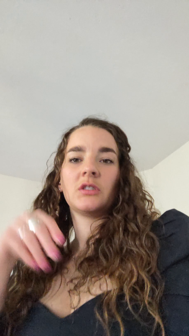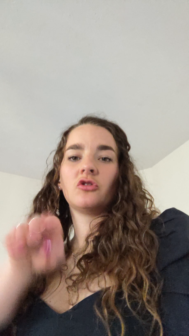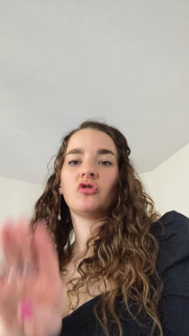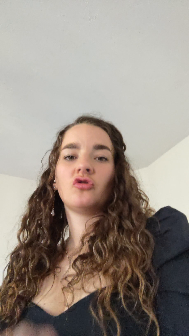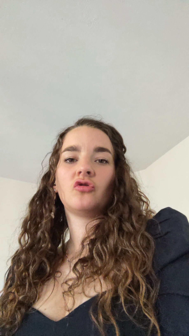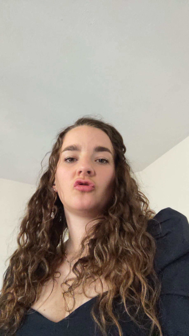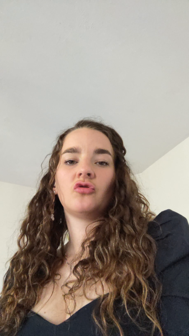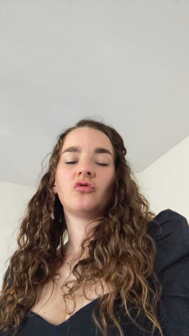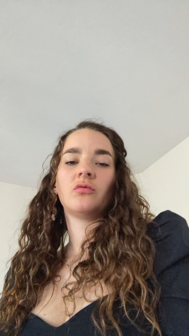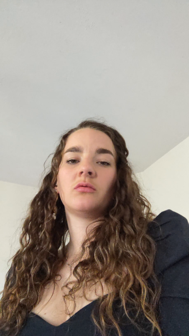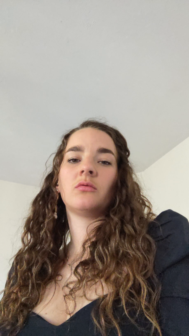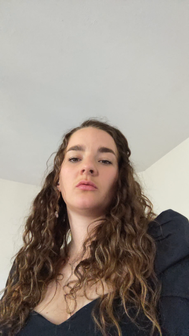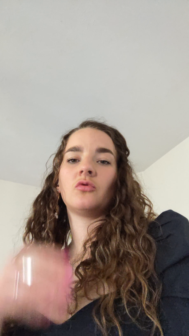good